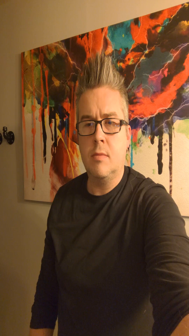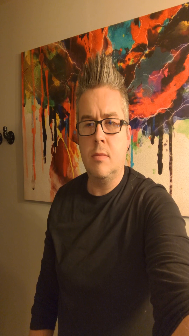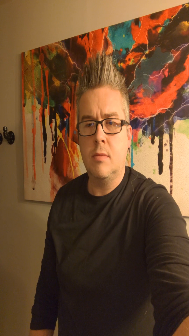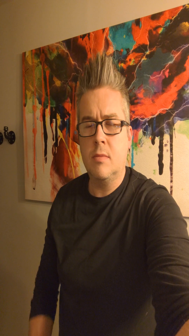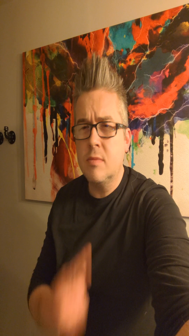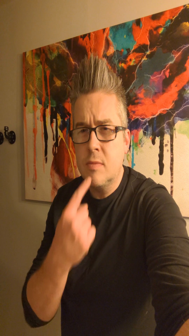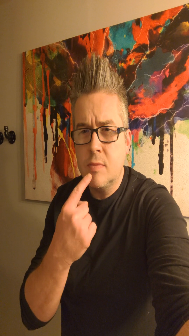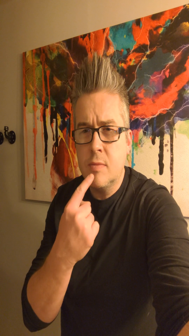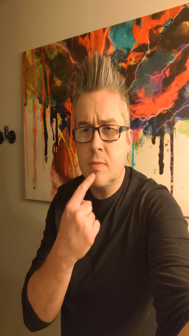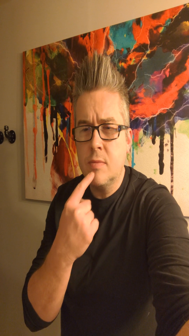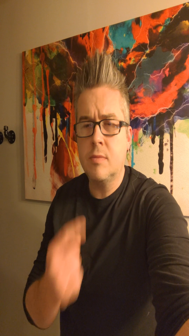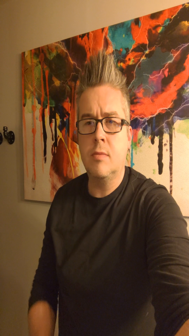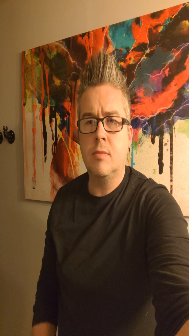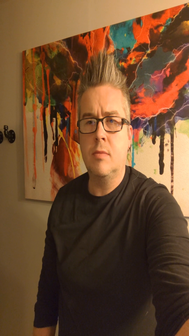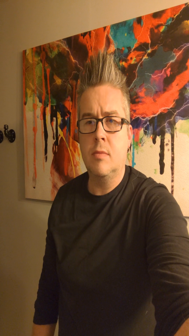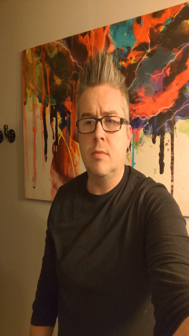say